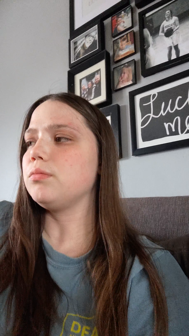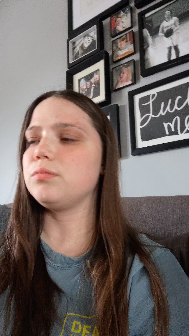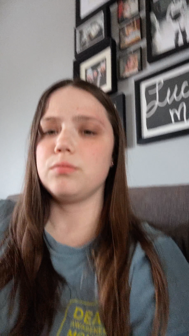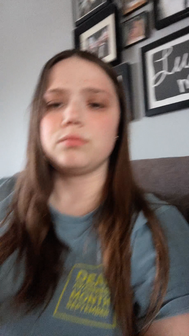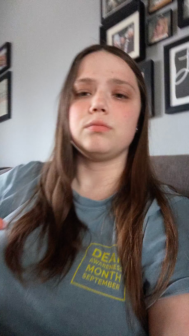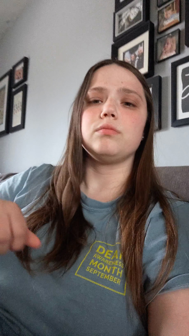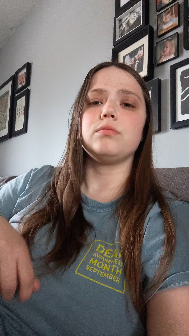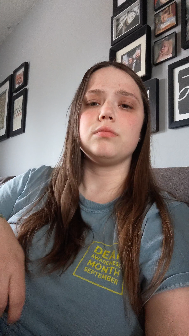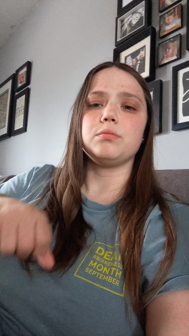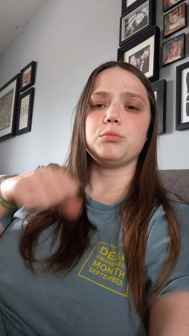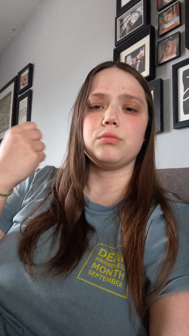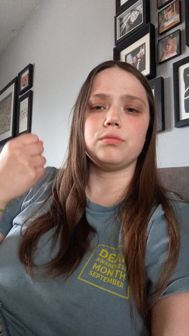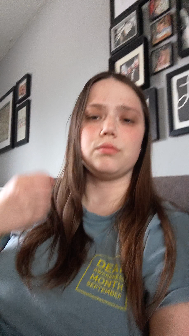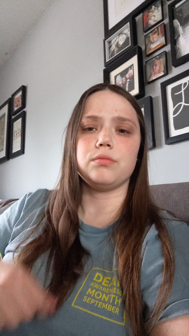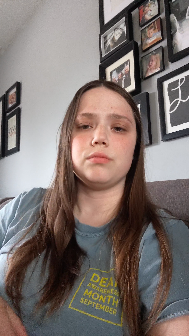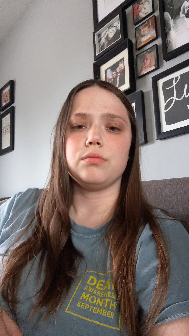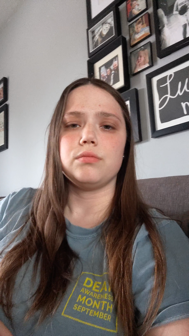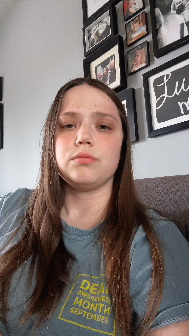break